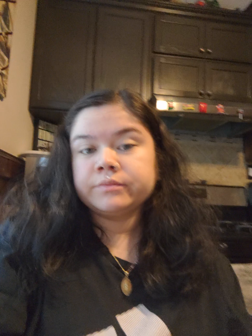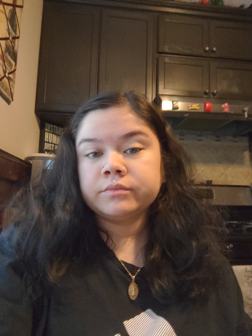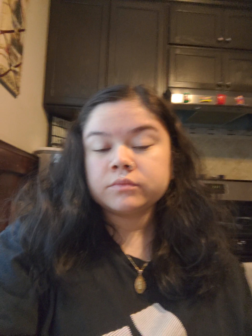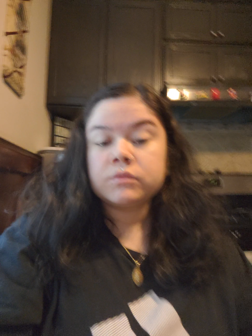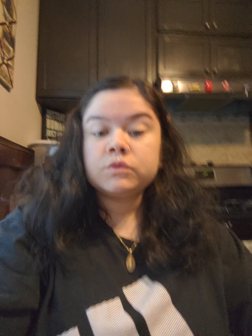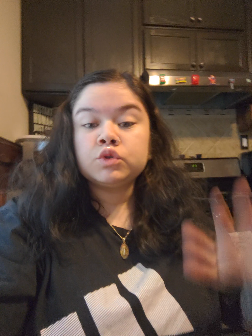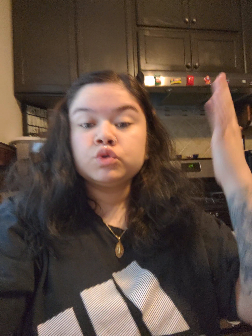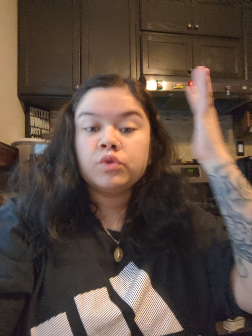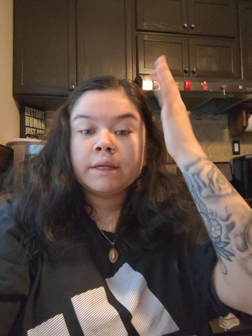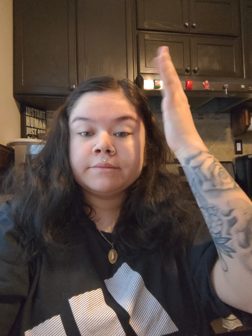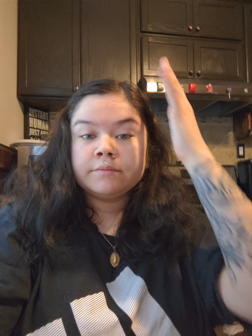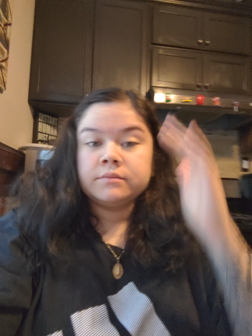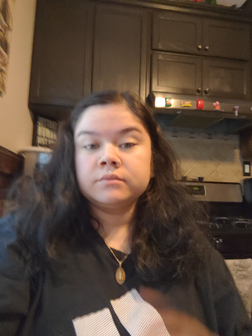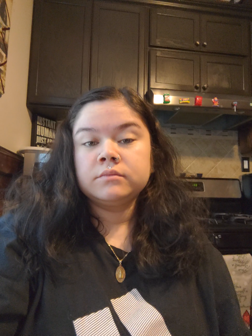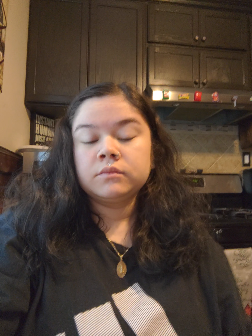tree